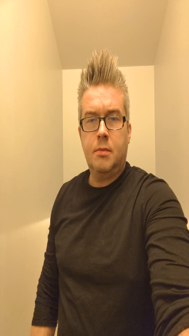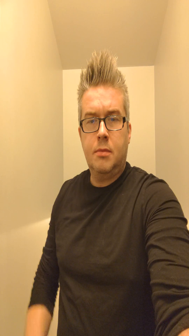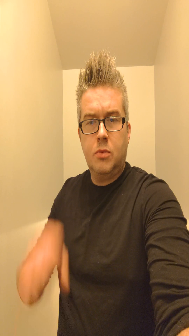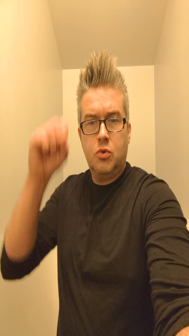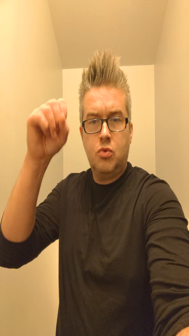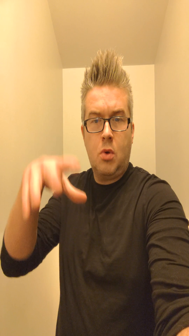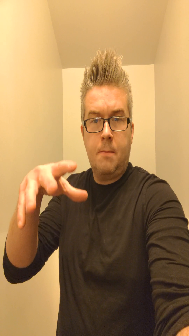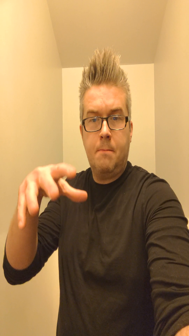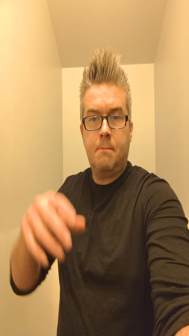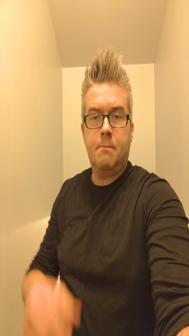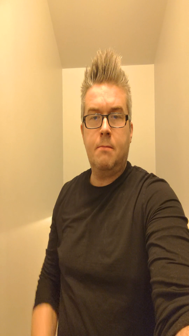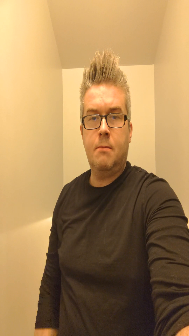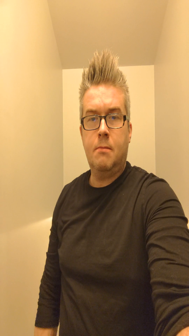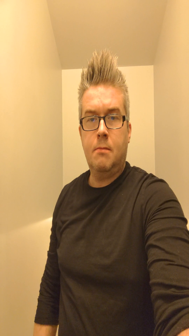drop